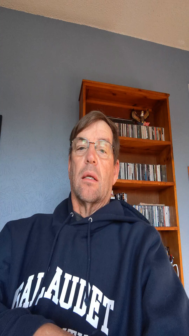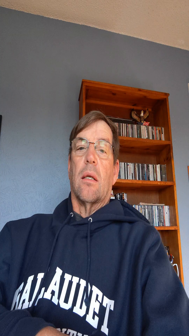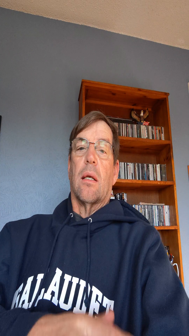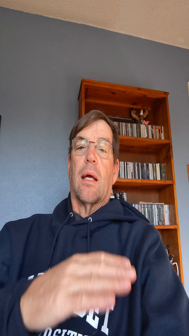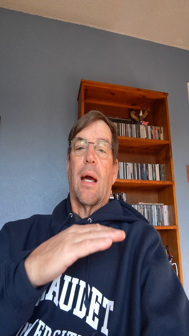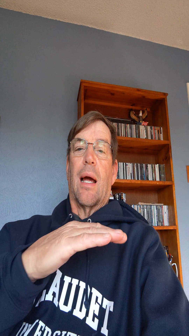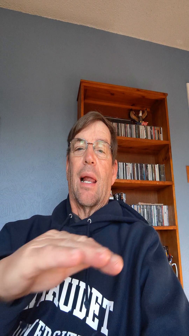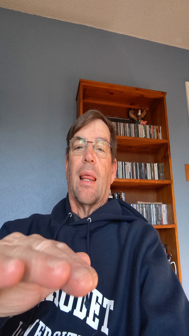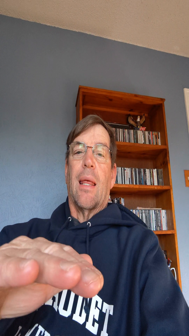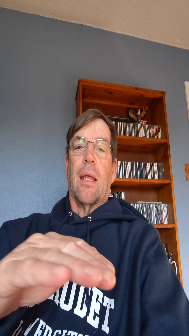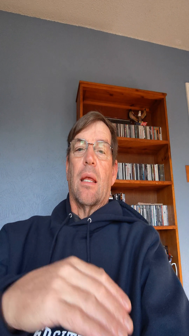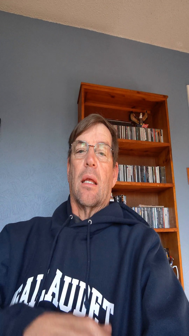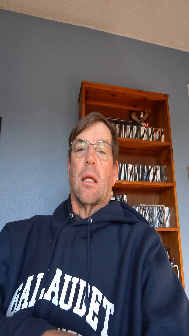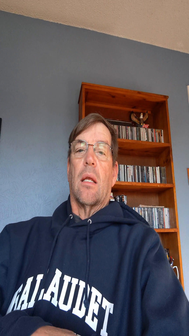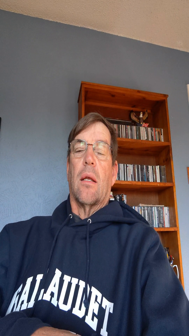clean